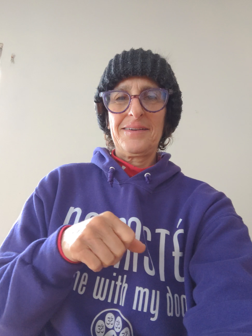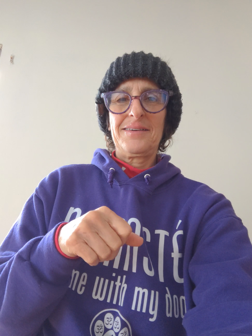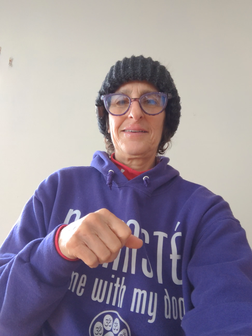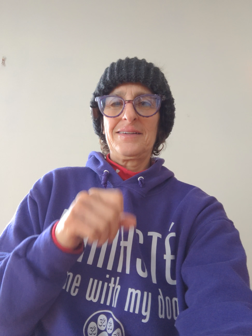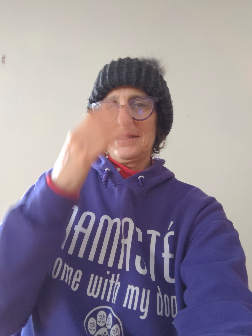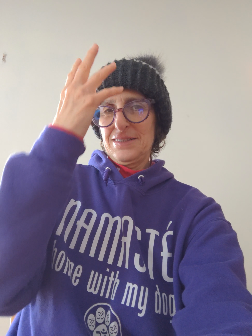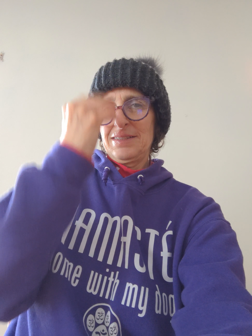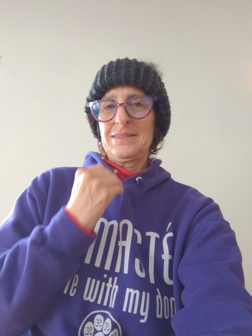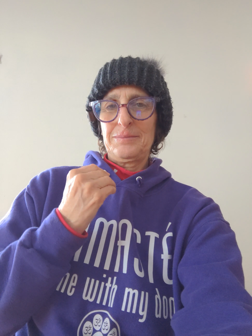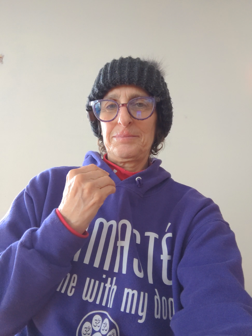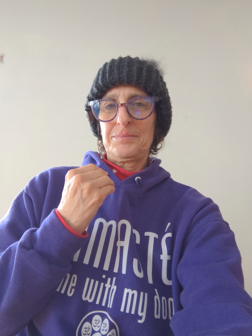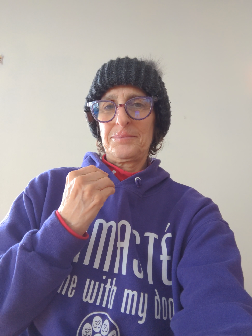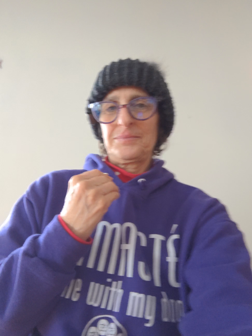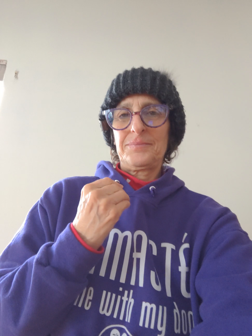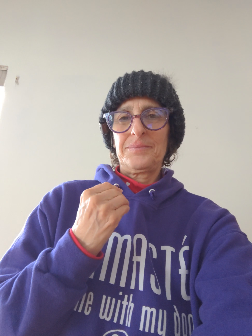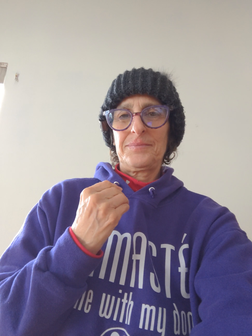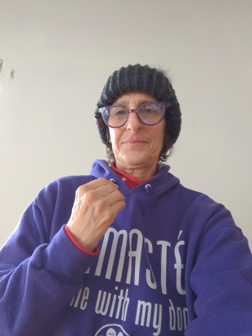sleep